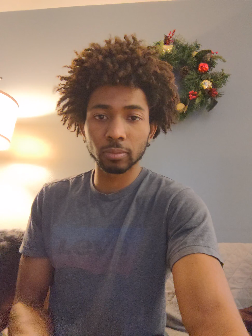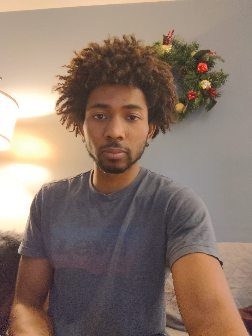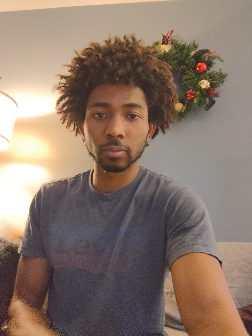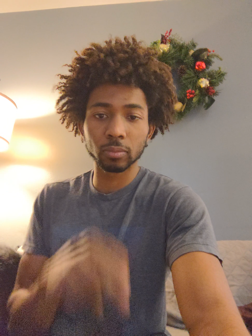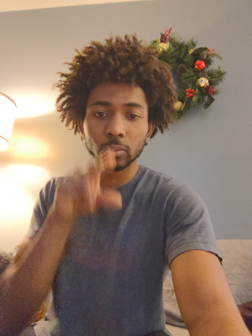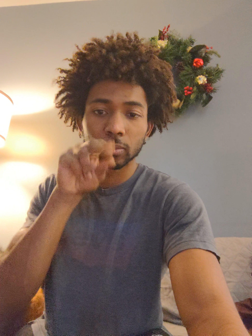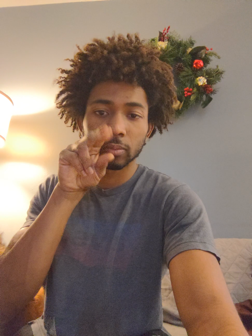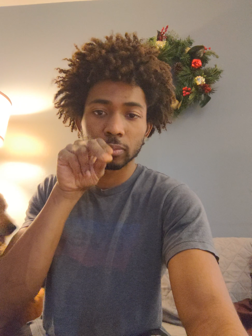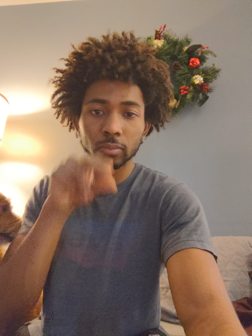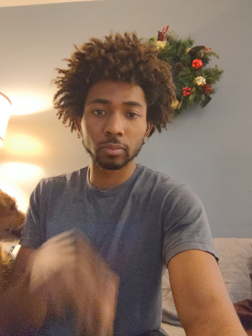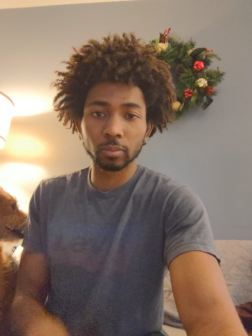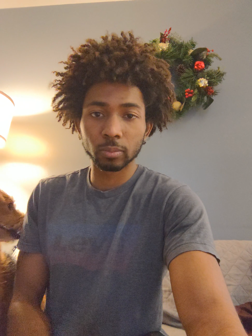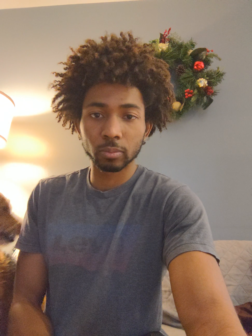duck